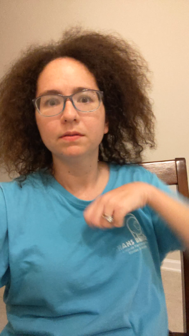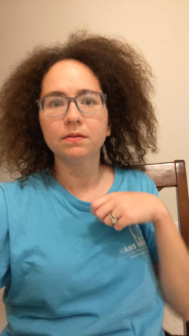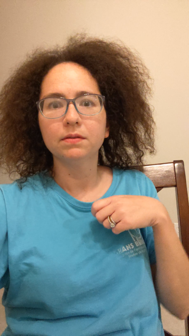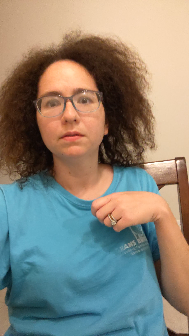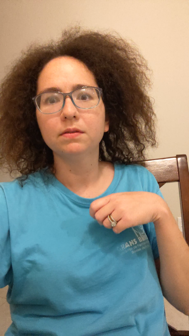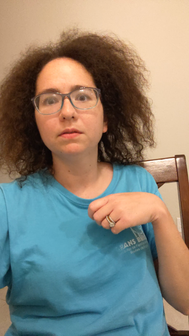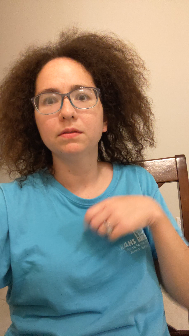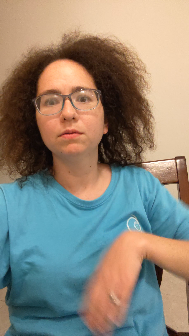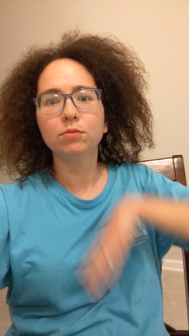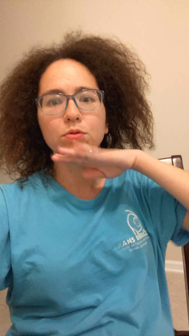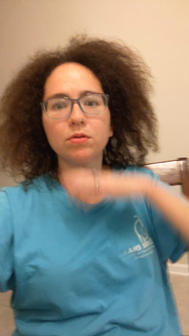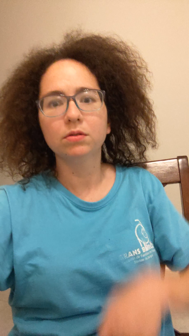full